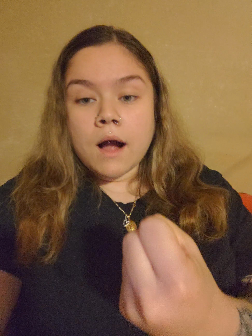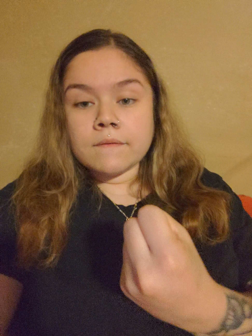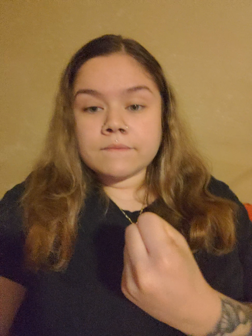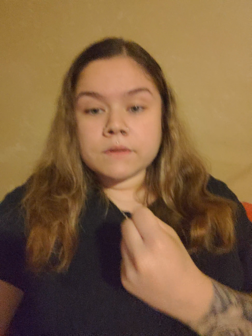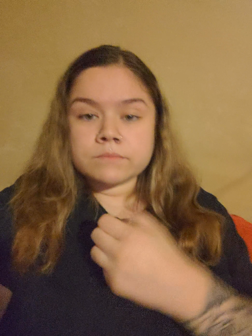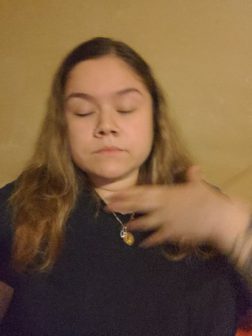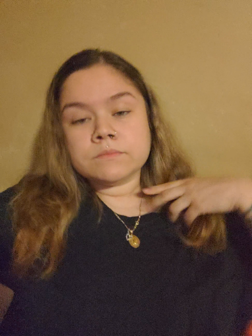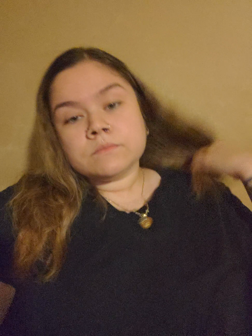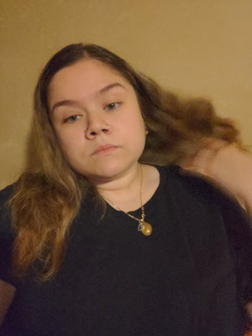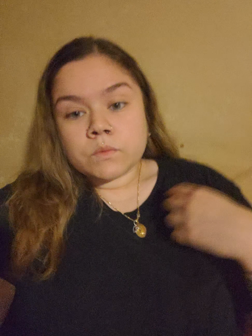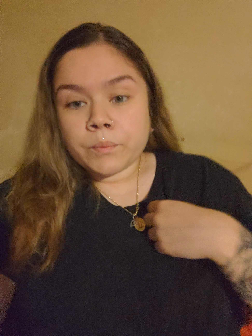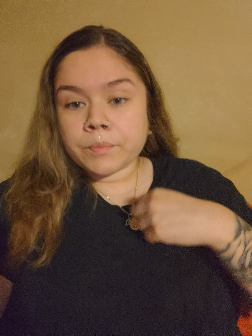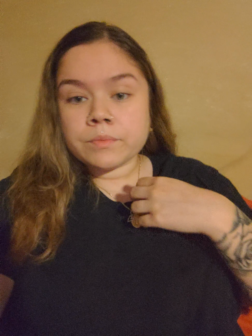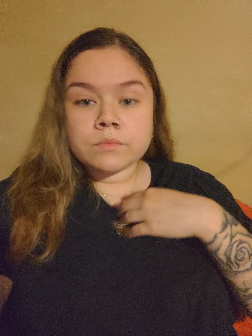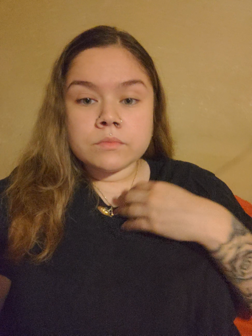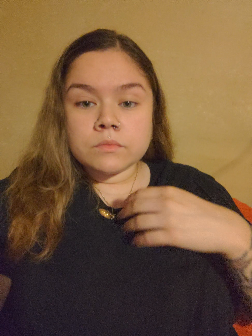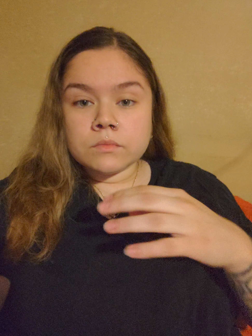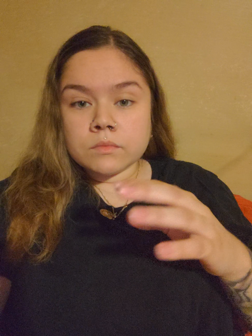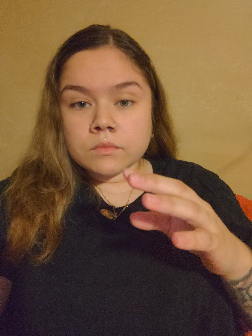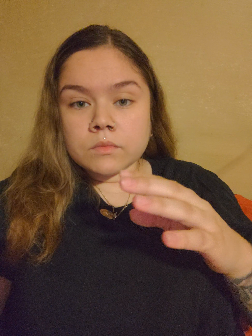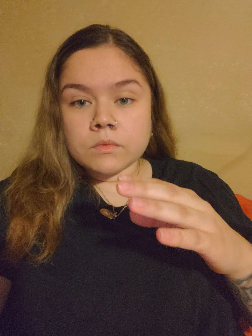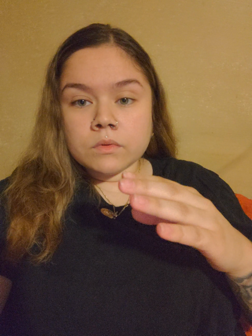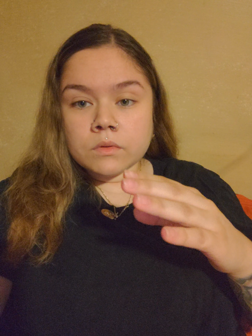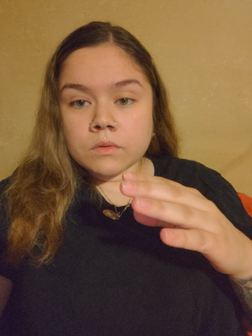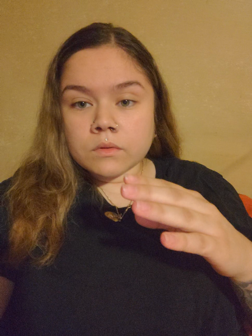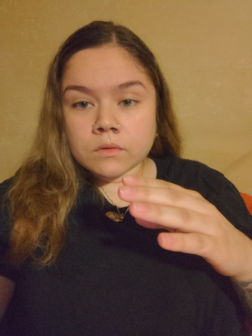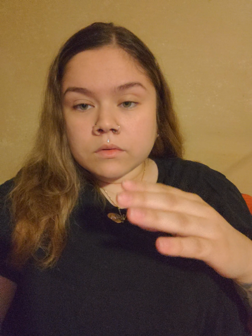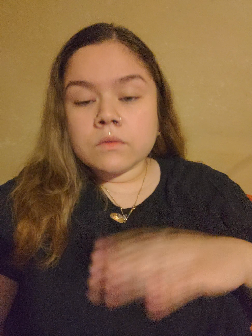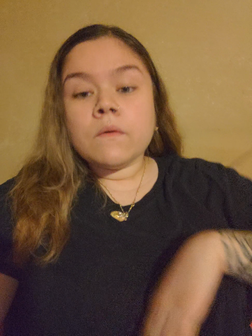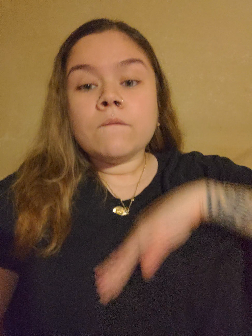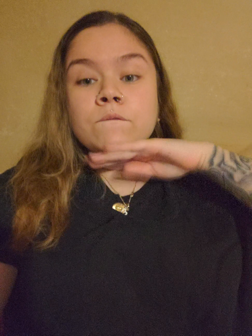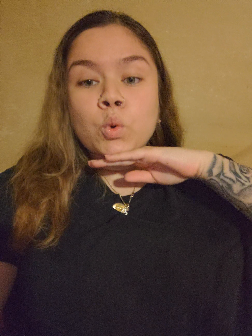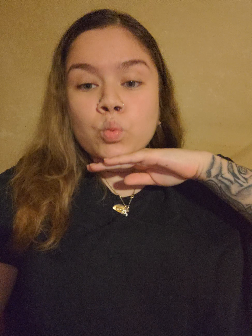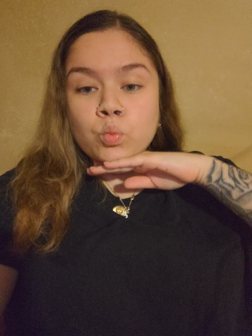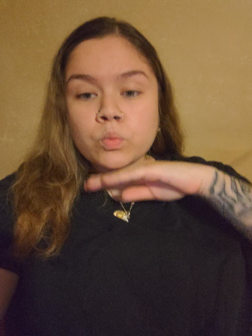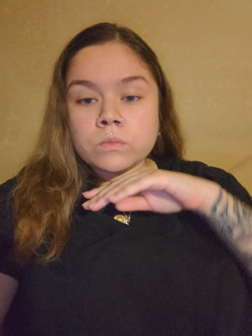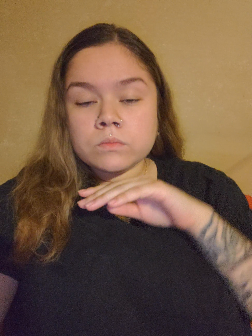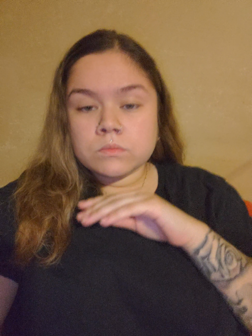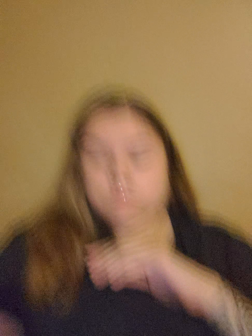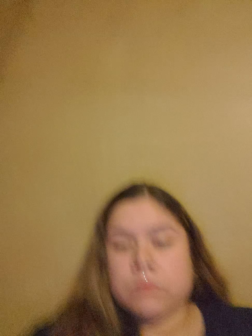full